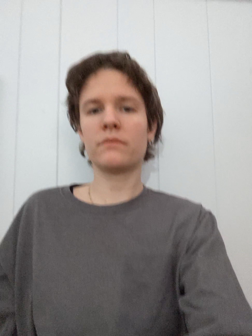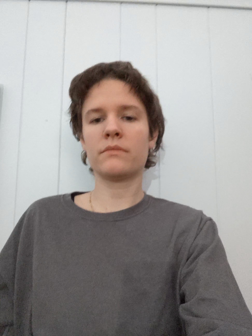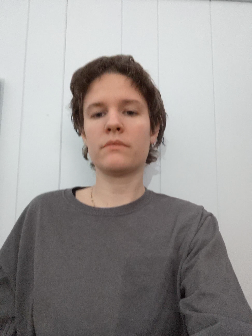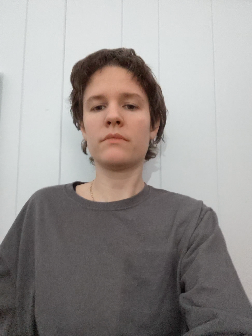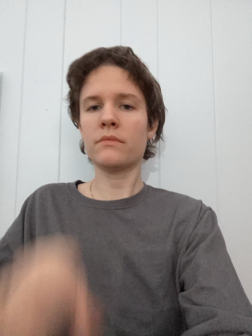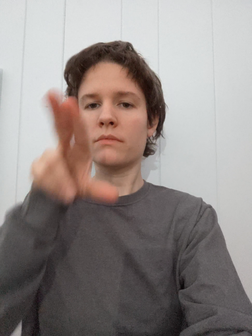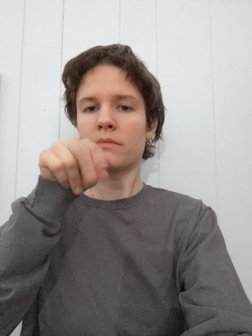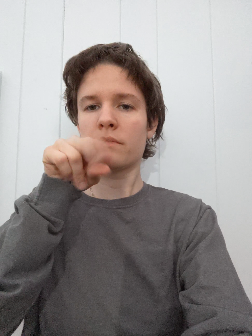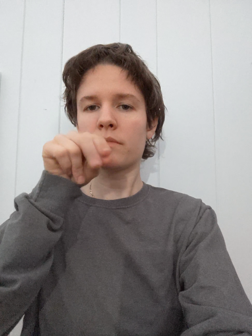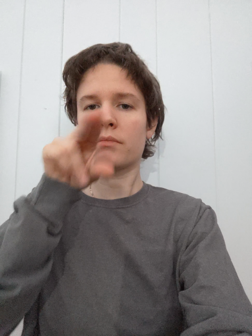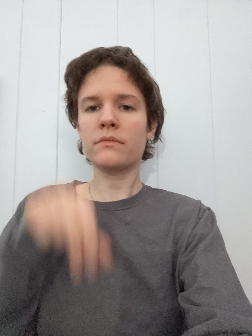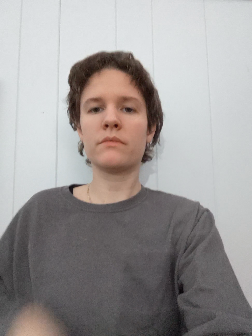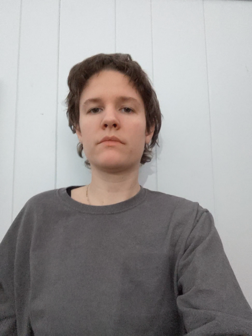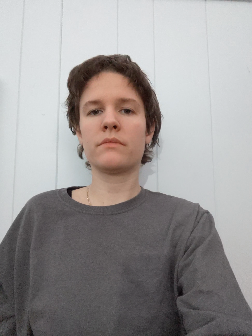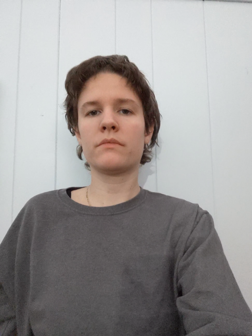duck